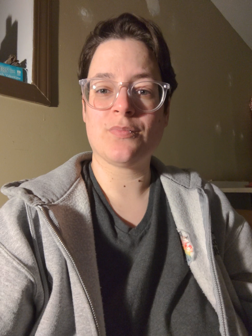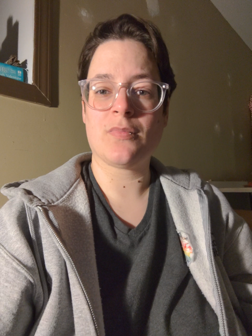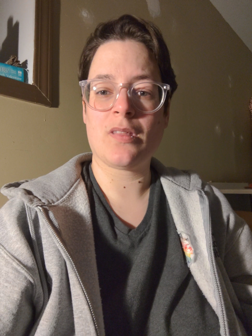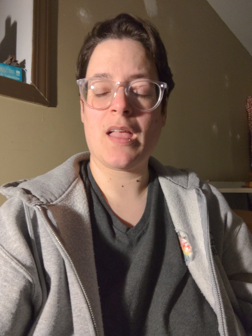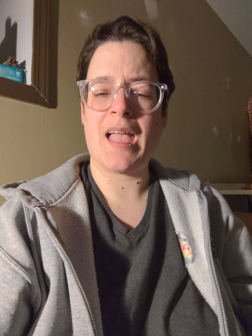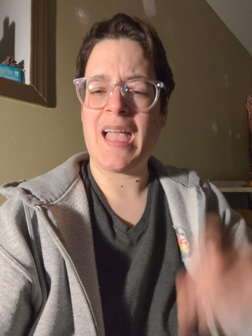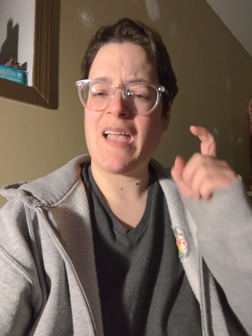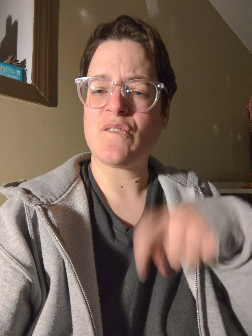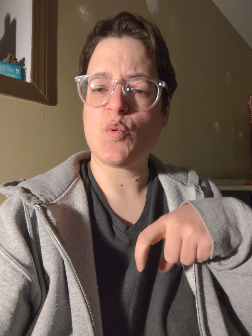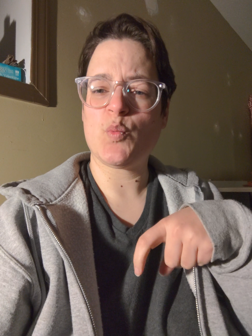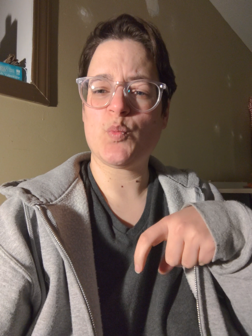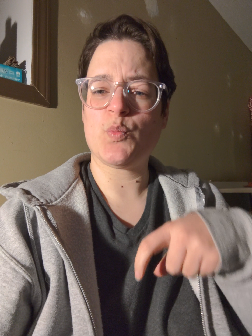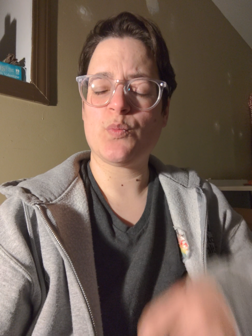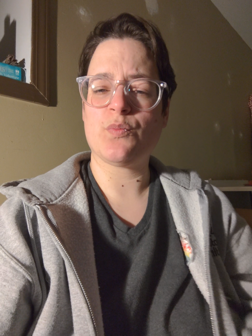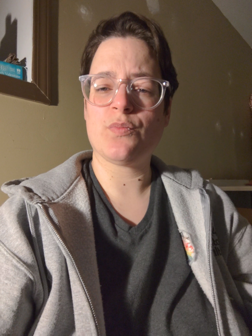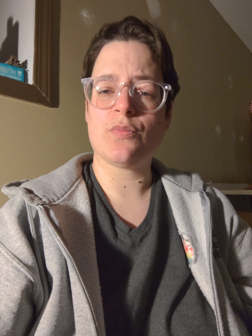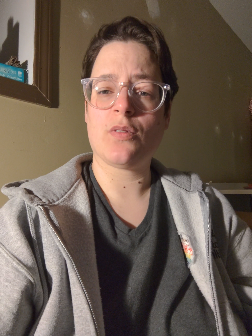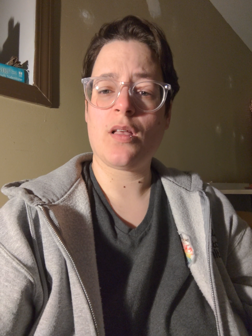have to